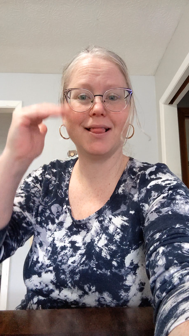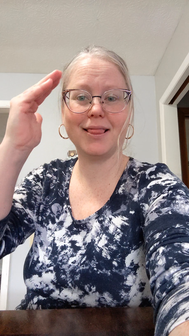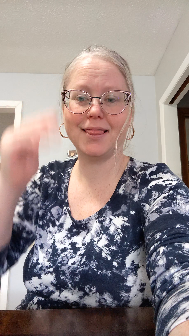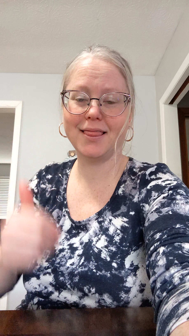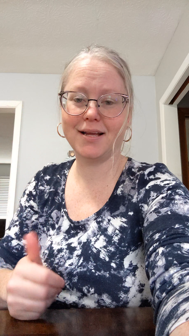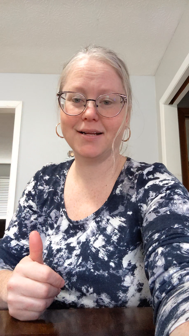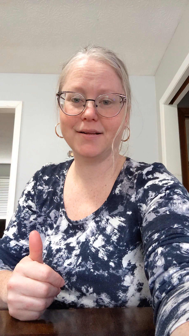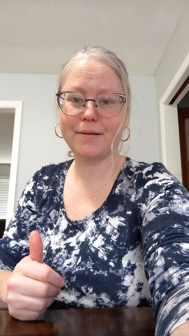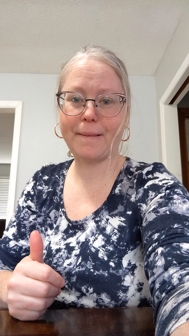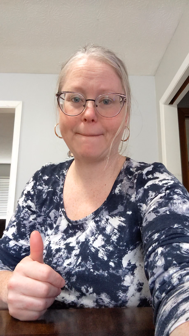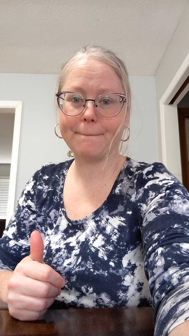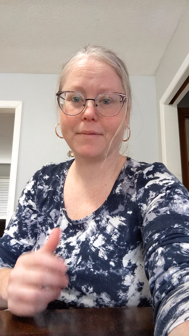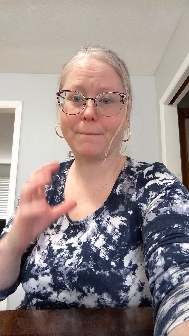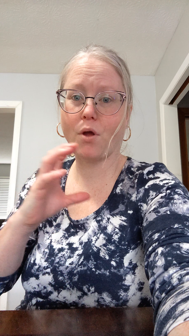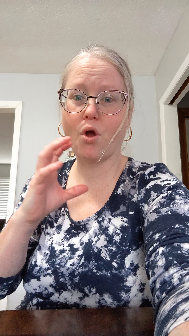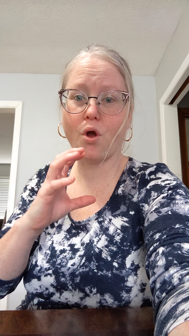ball